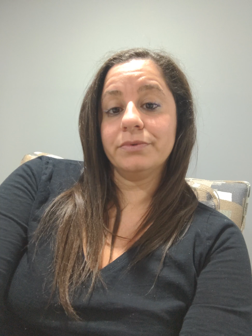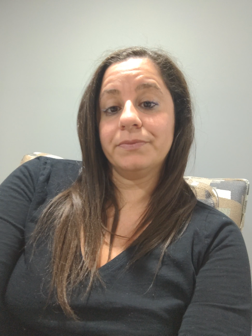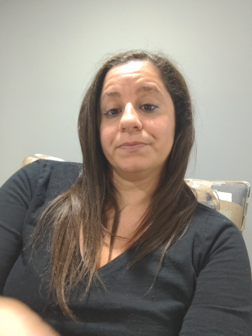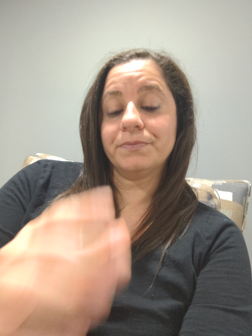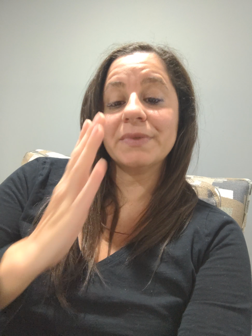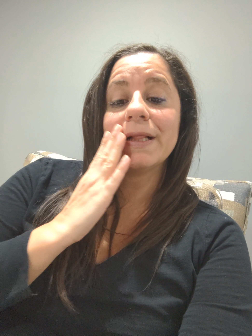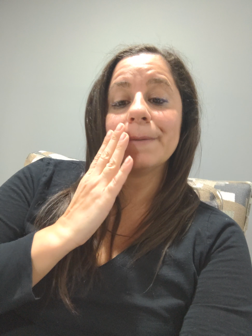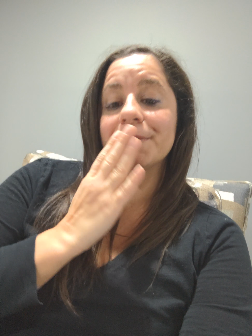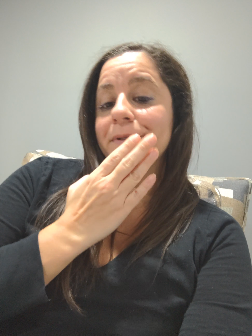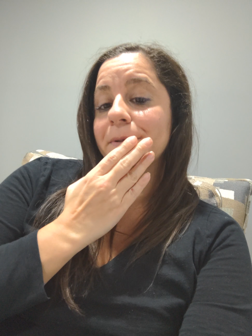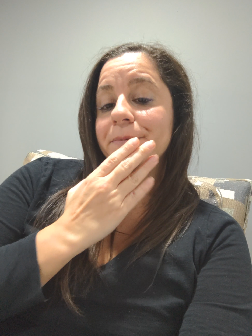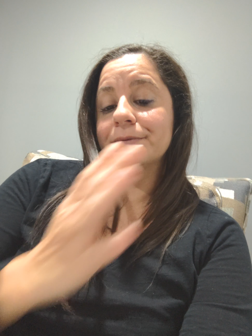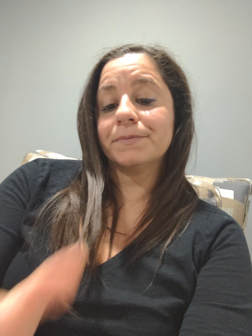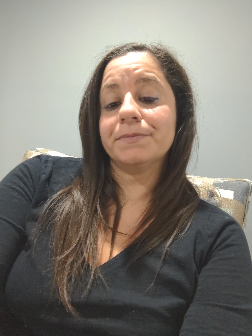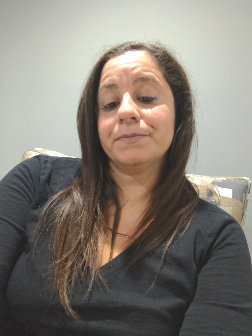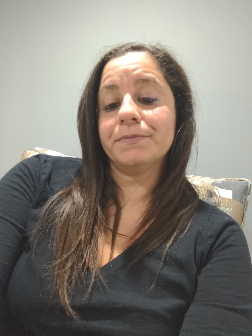napkin